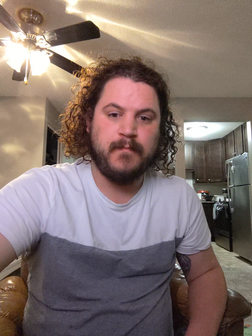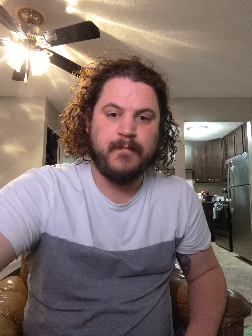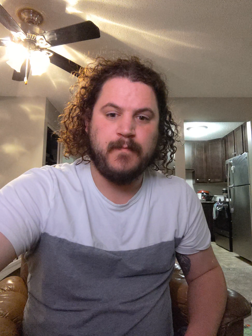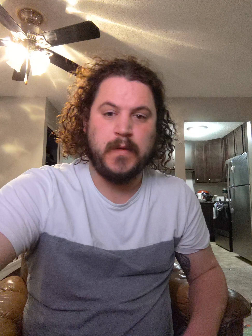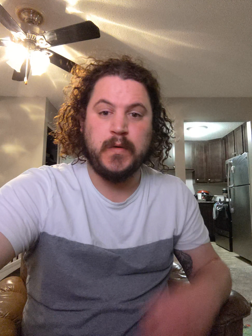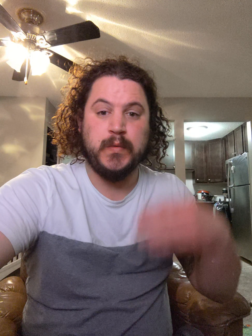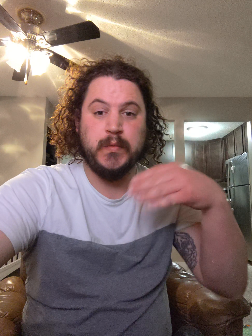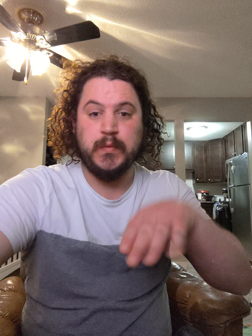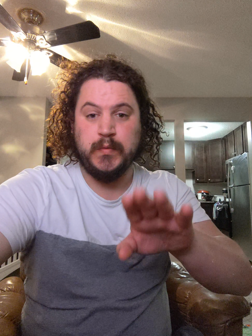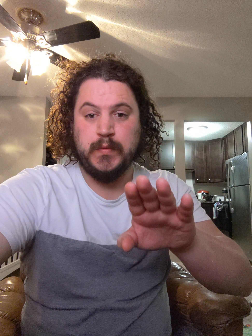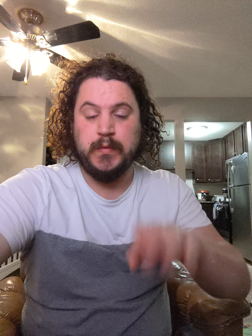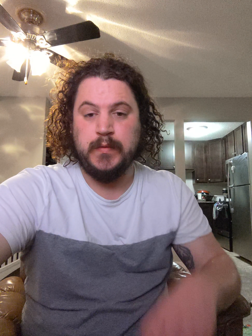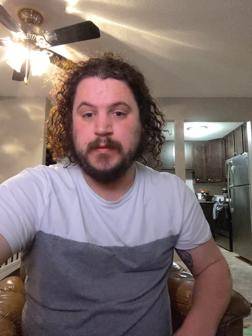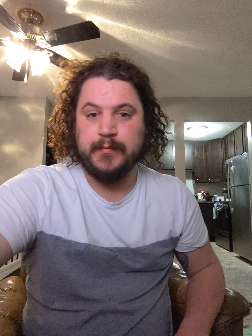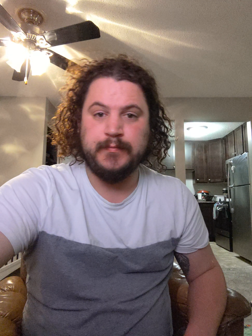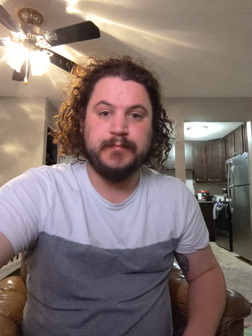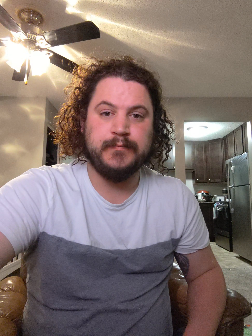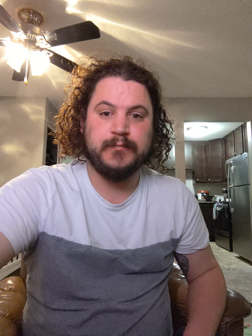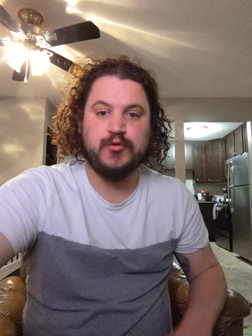into